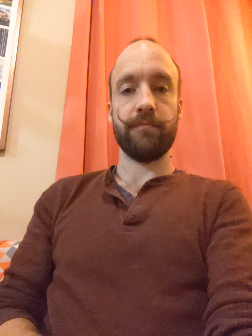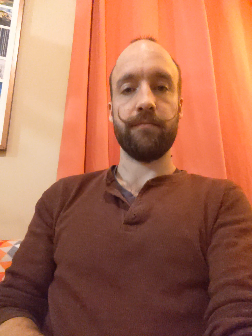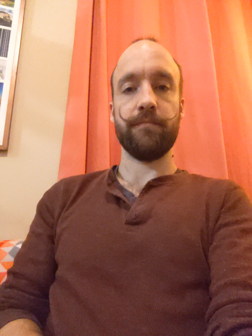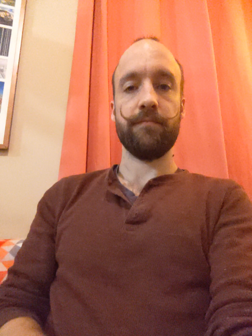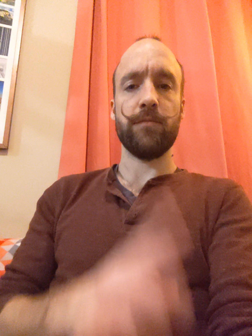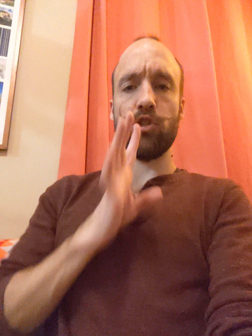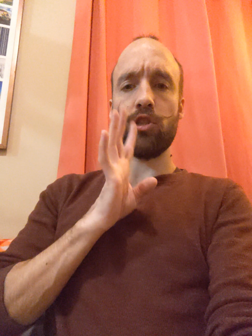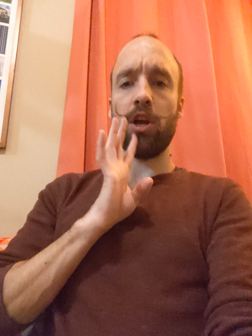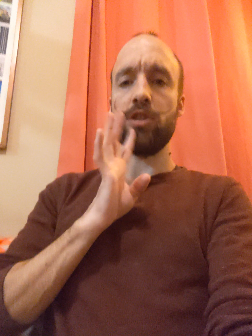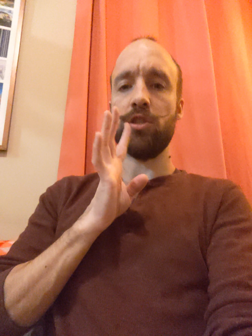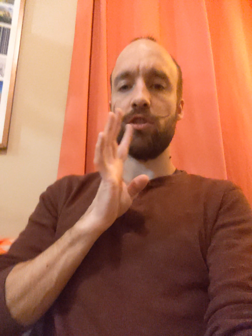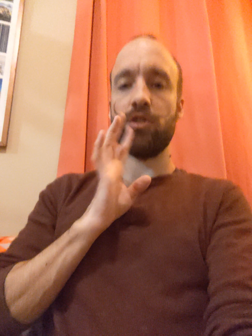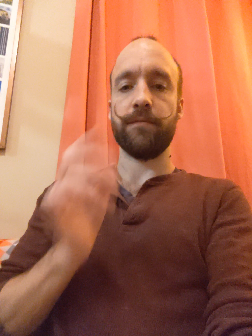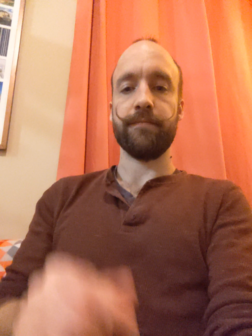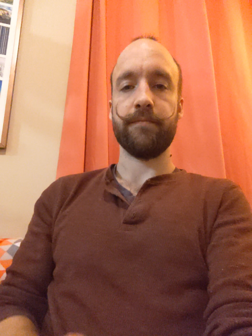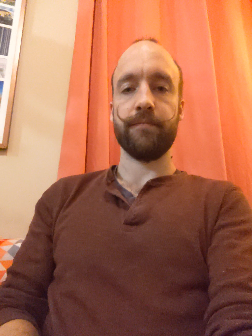talk